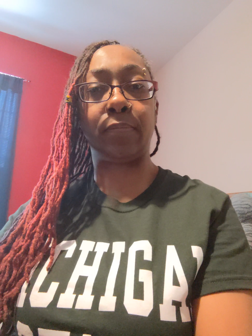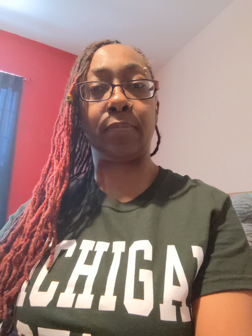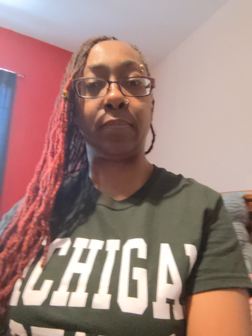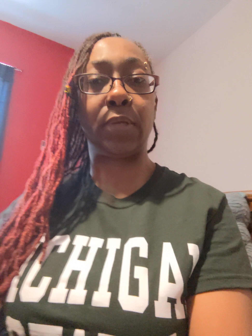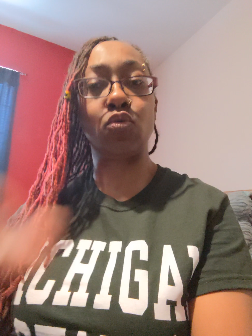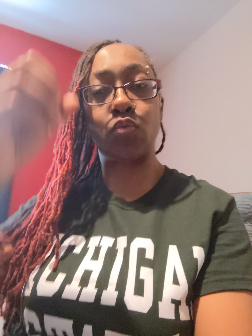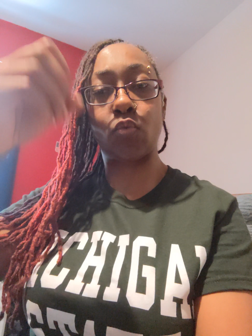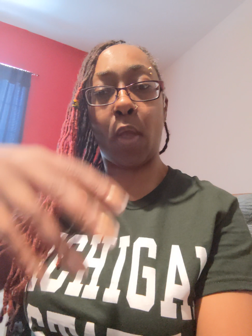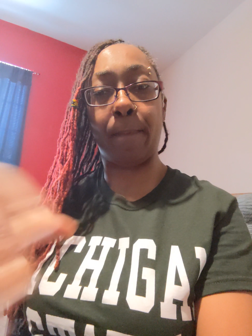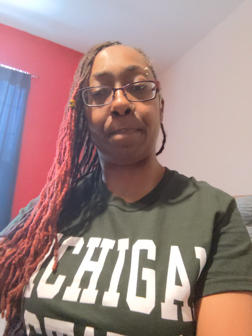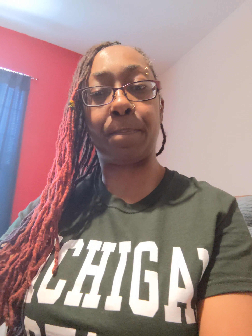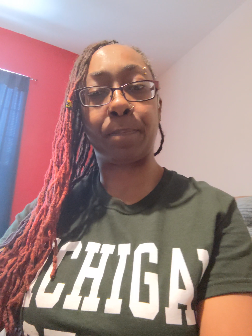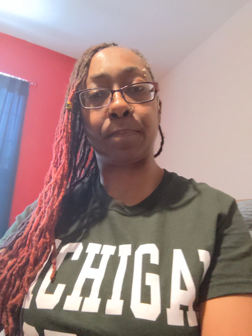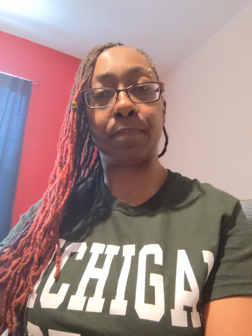drop